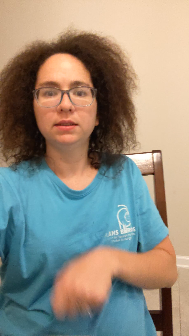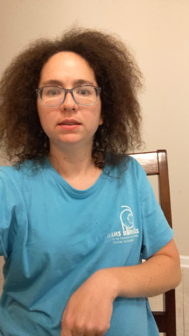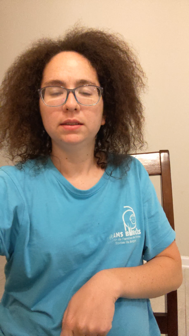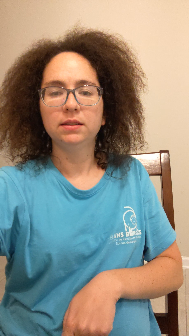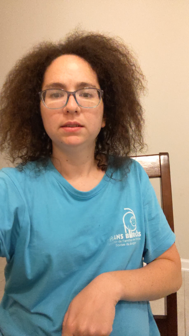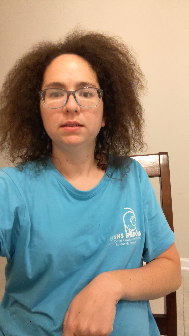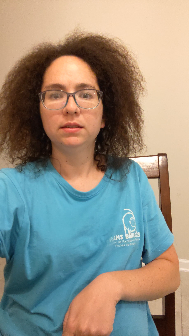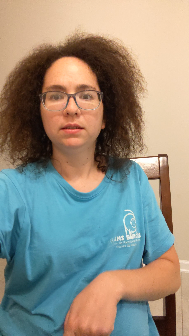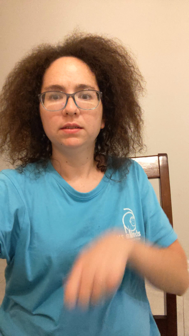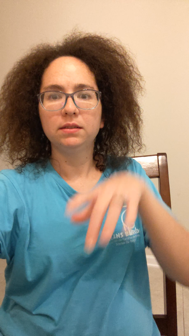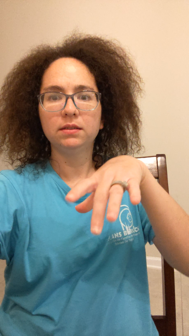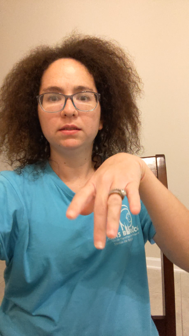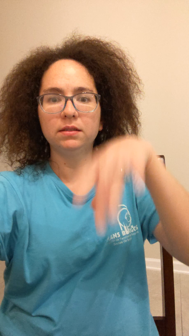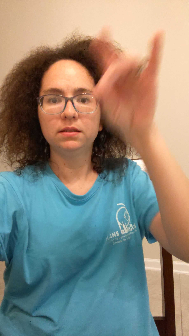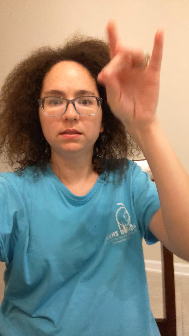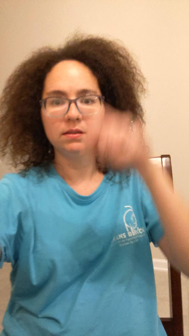pick